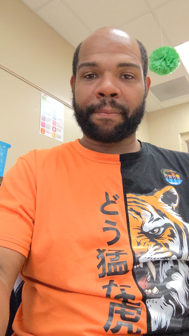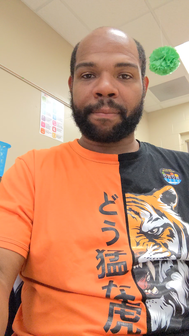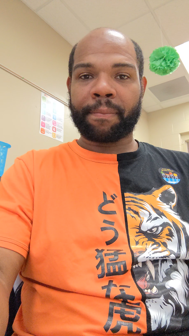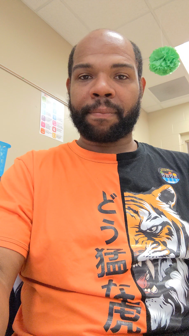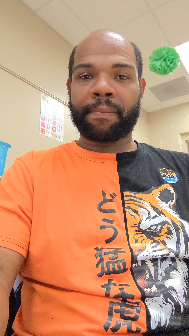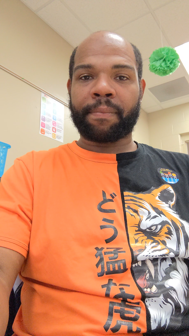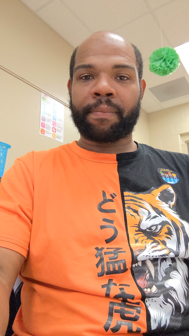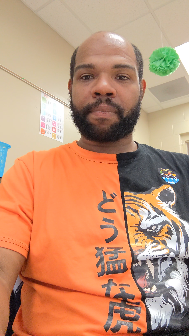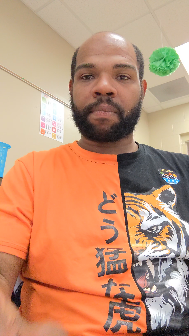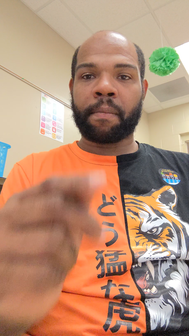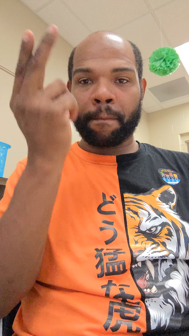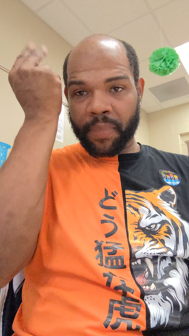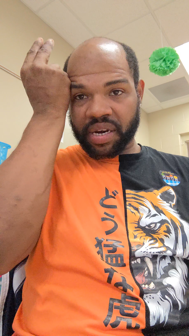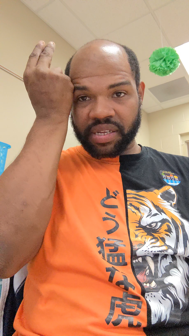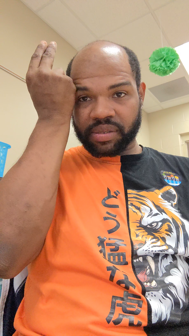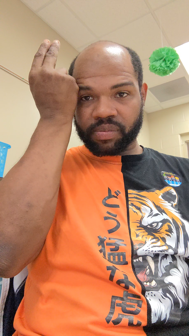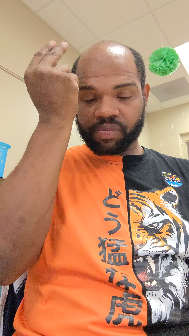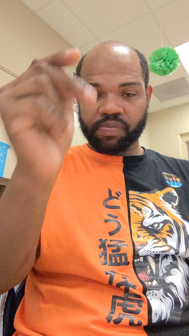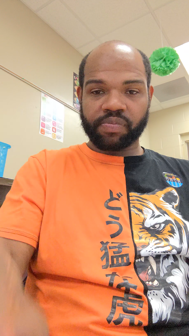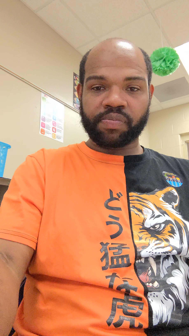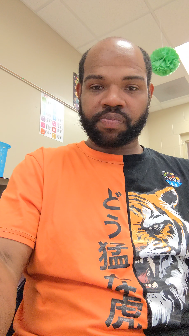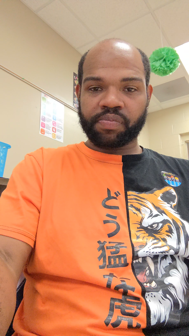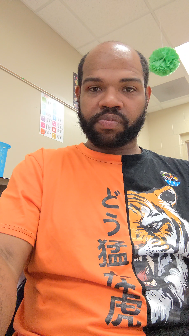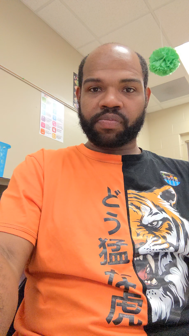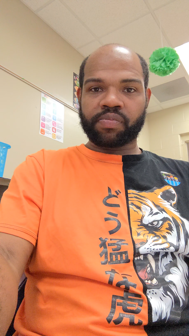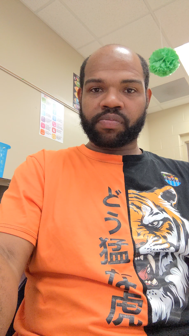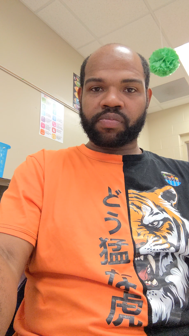bunny